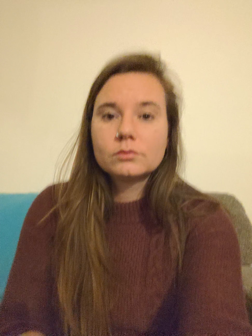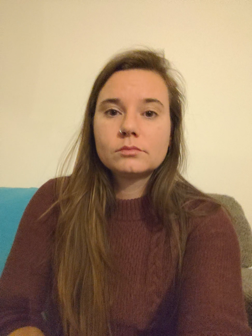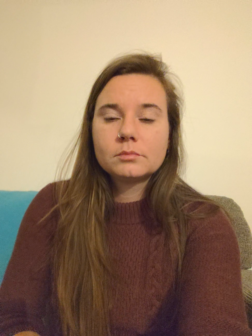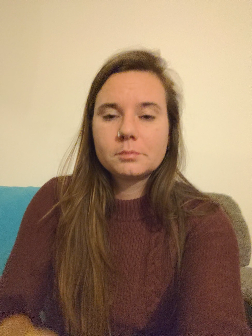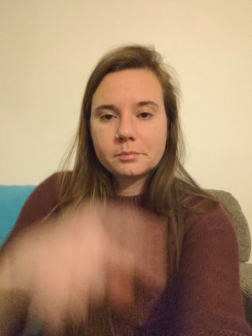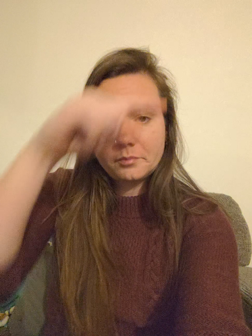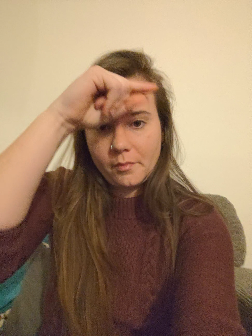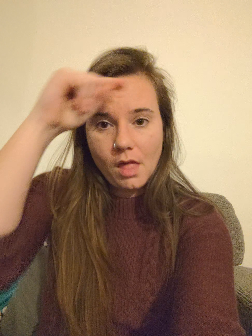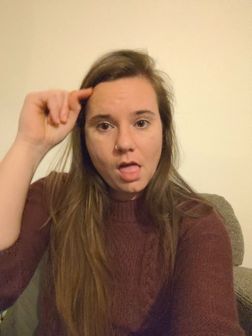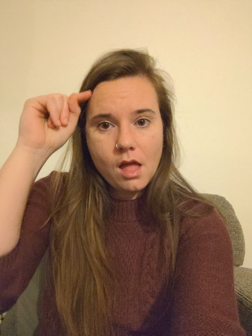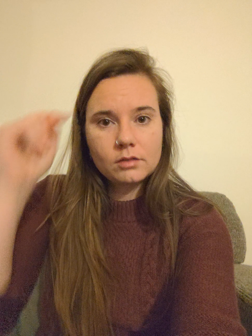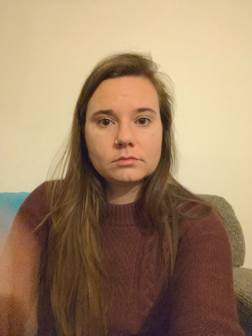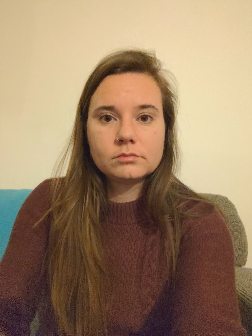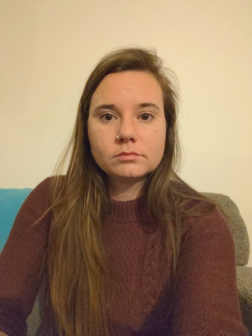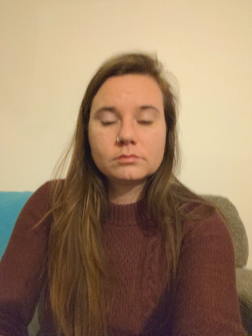black